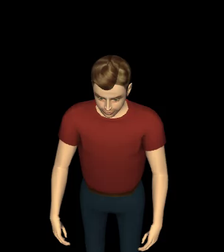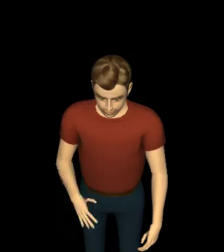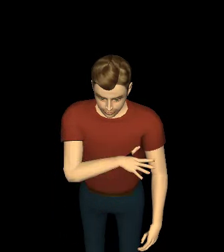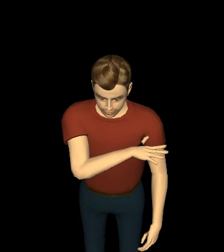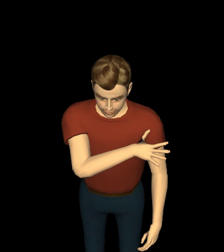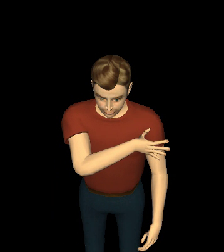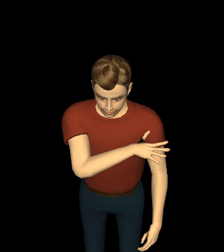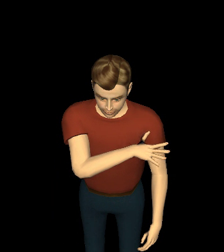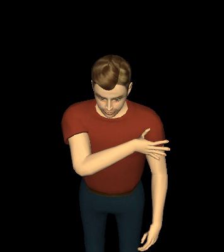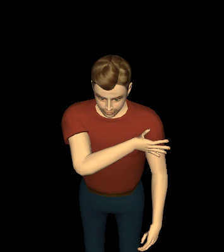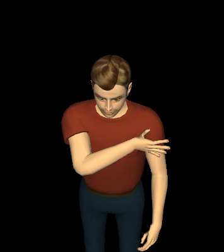أستاذ